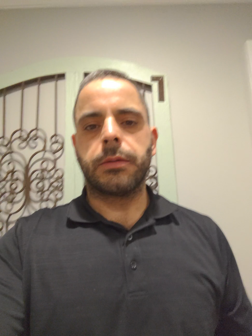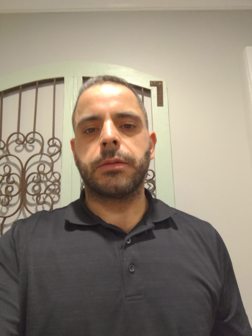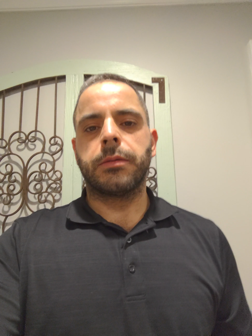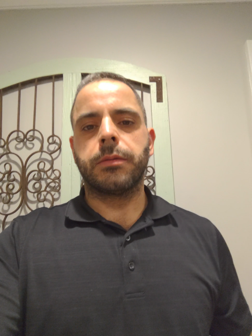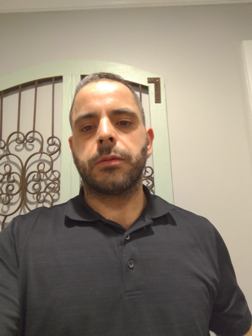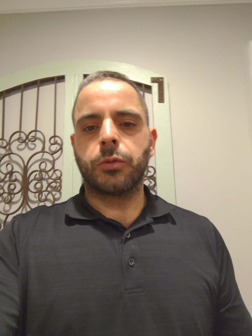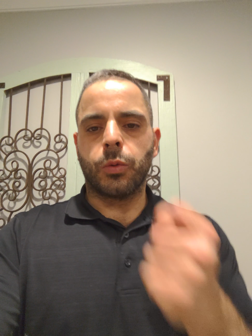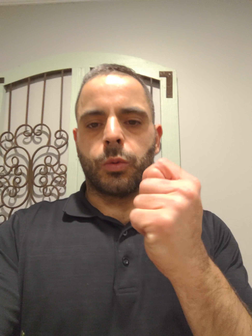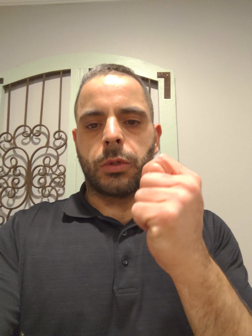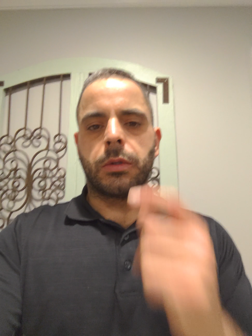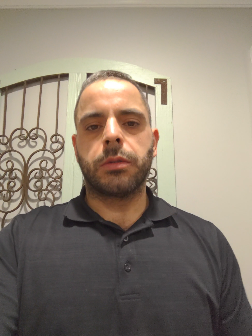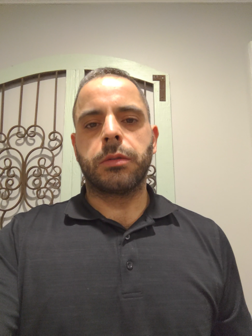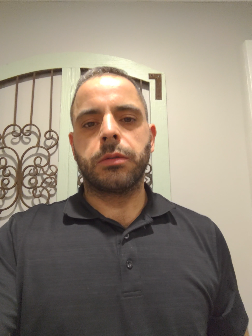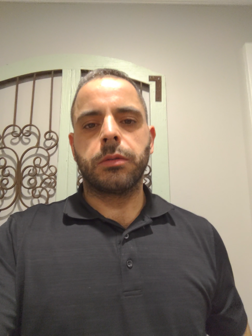toy